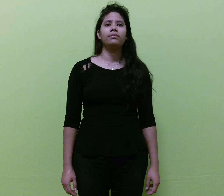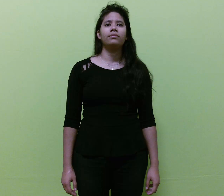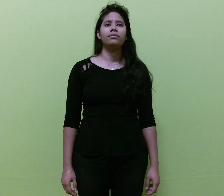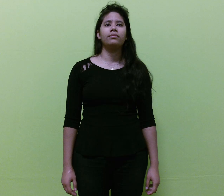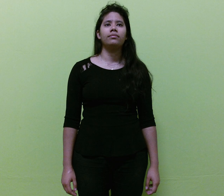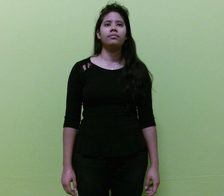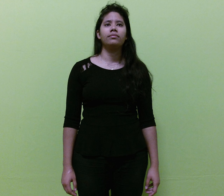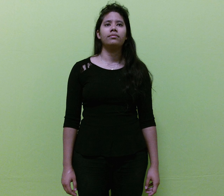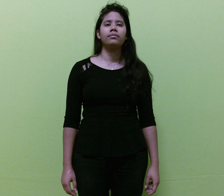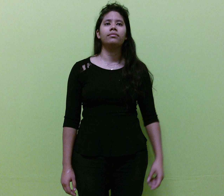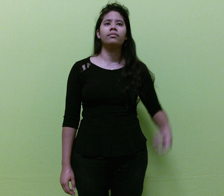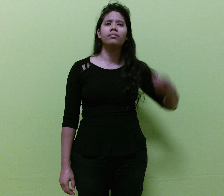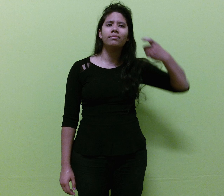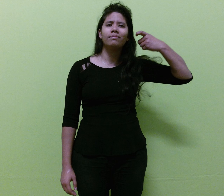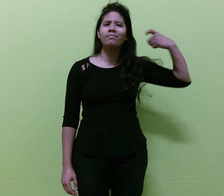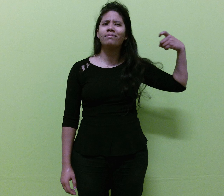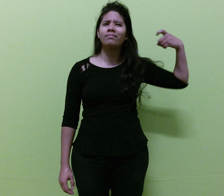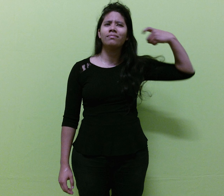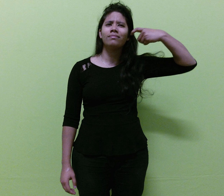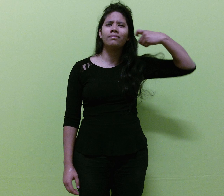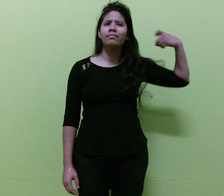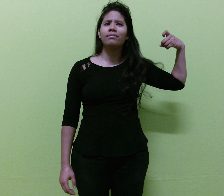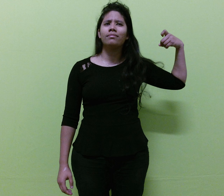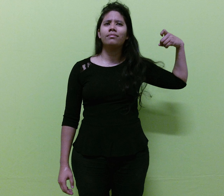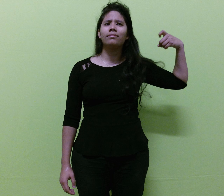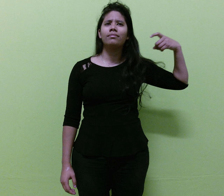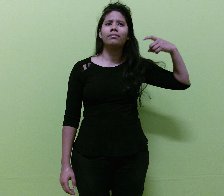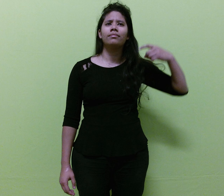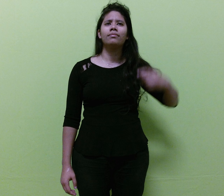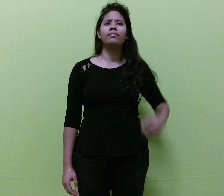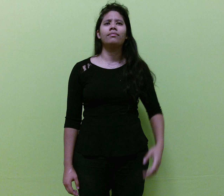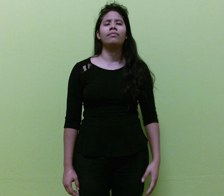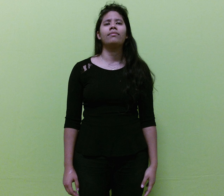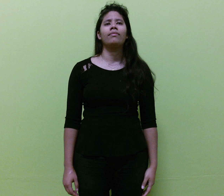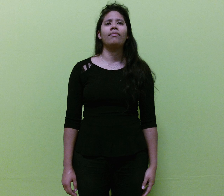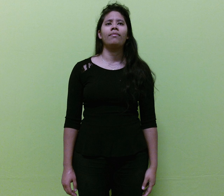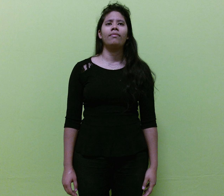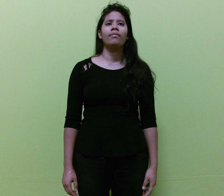barulho